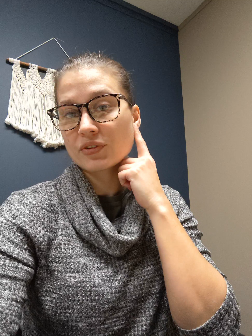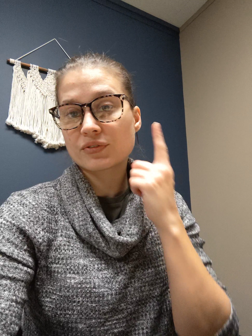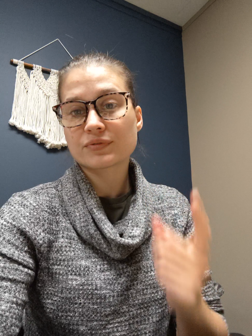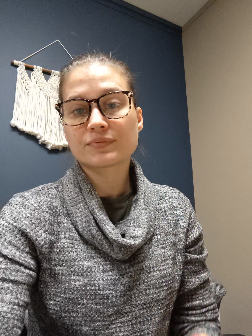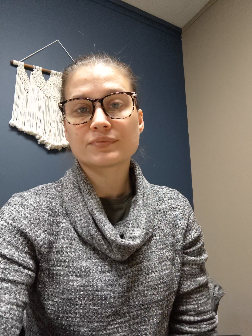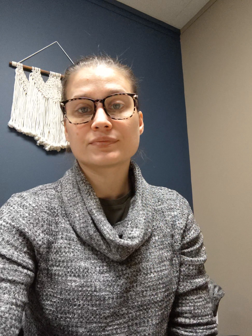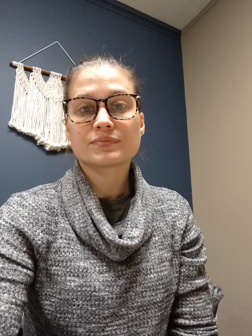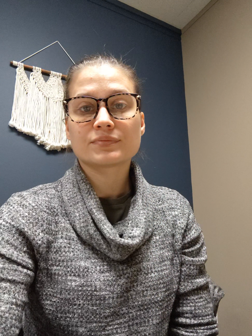ear